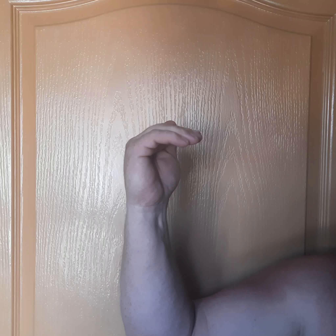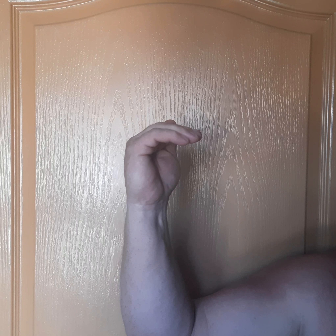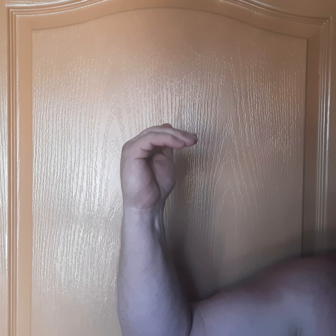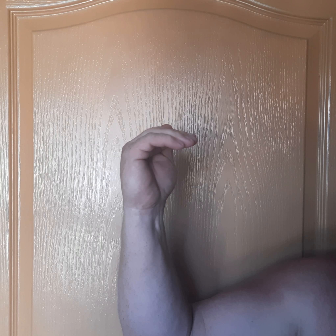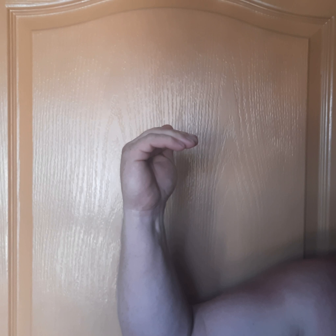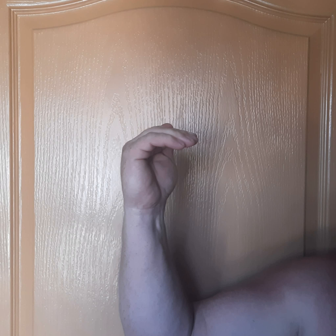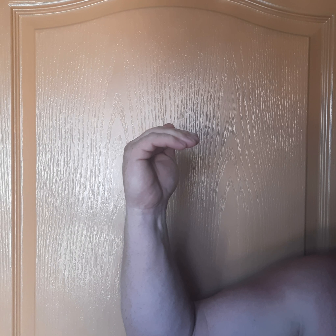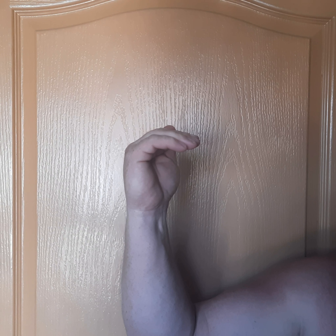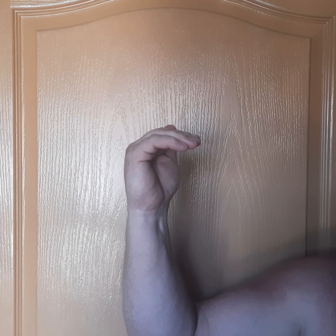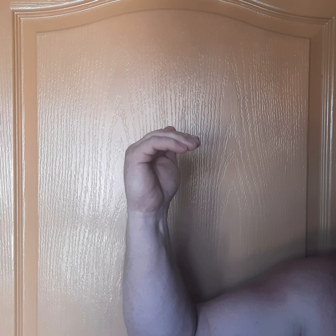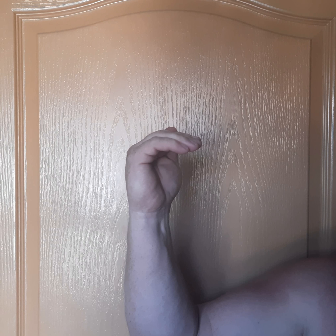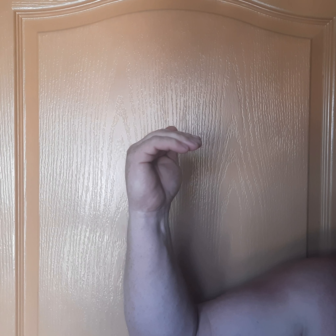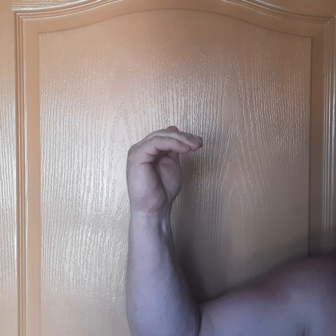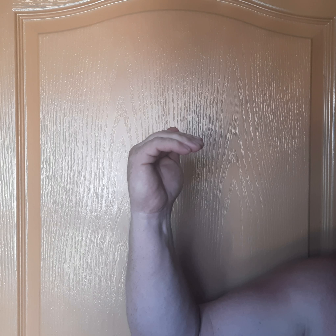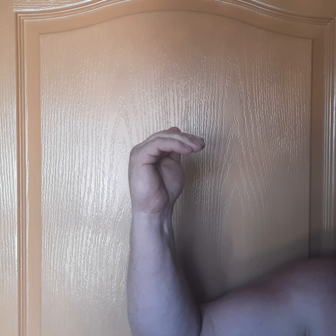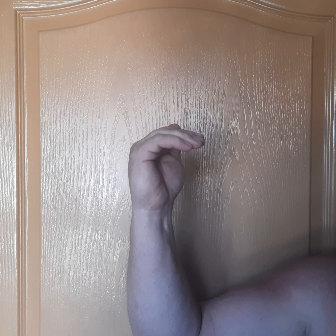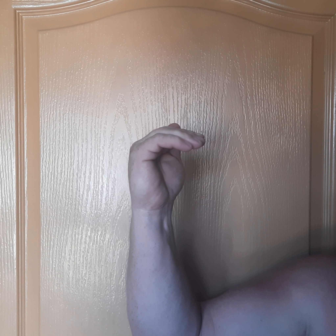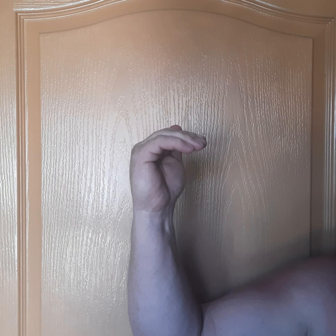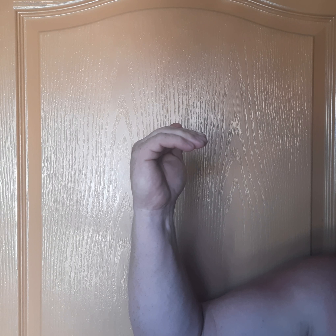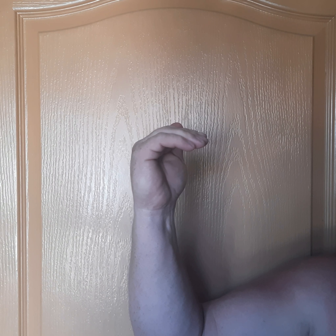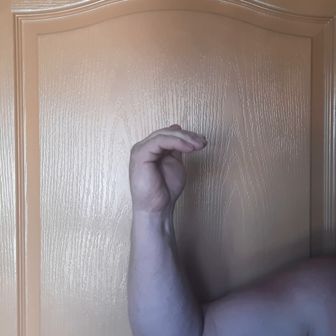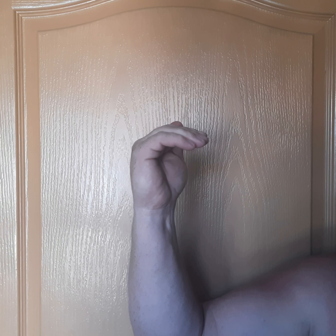Ф